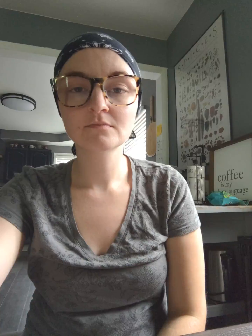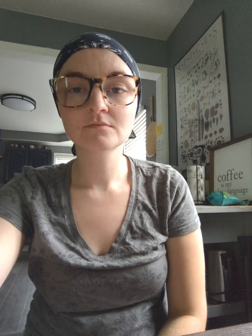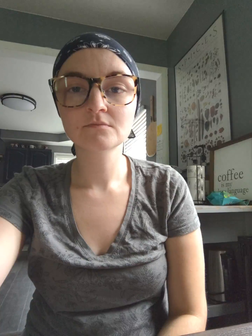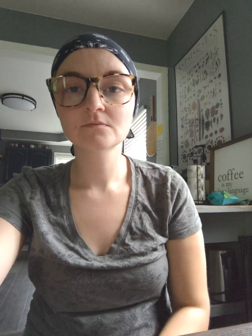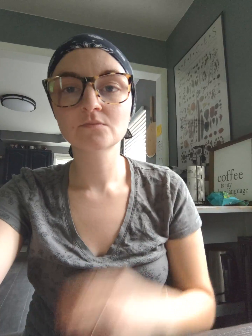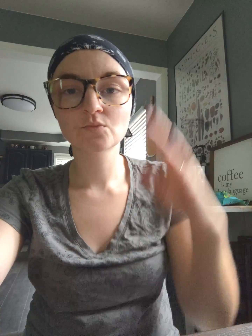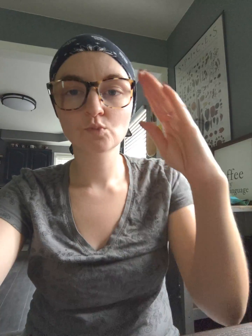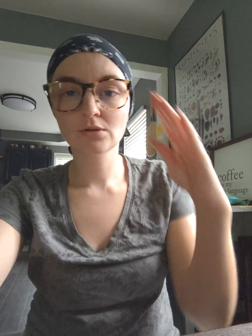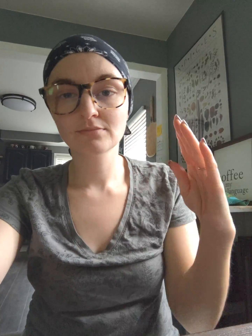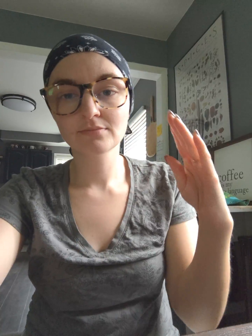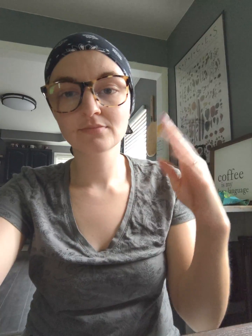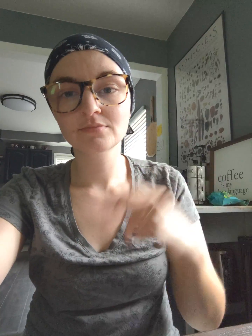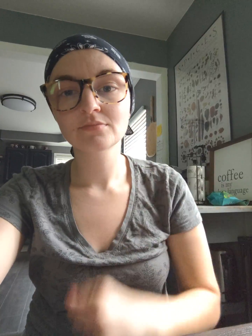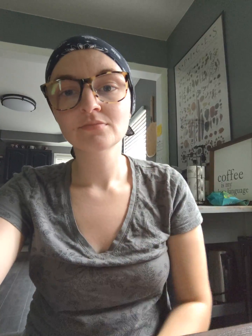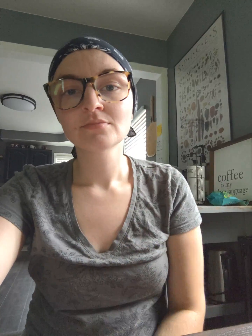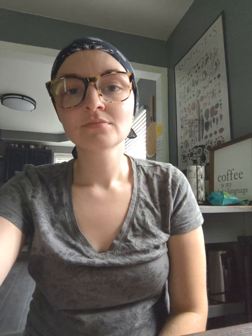roof